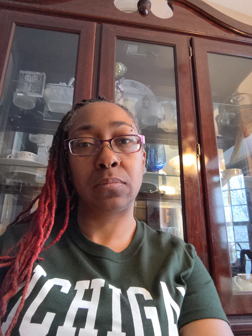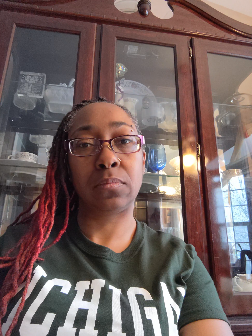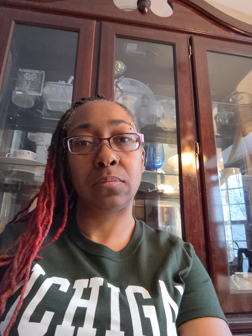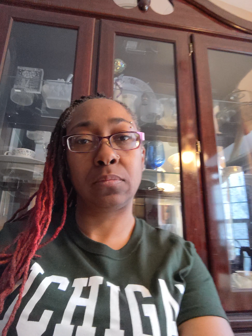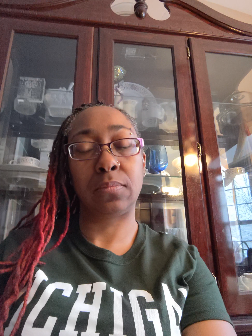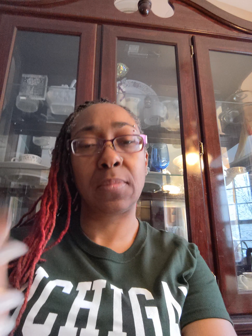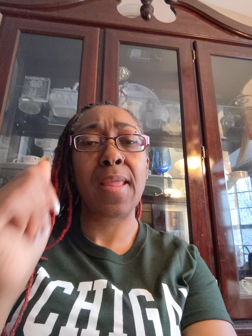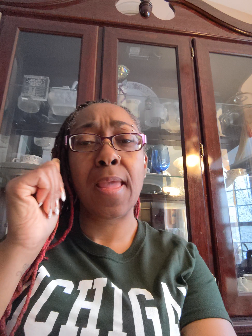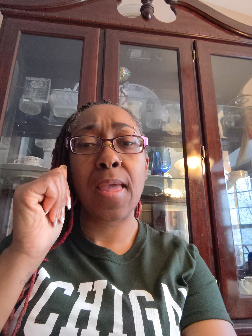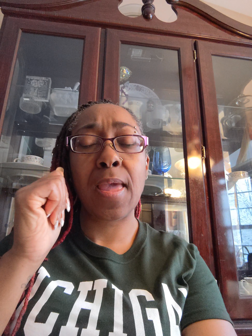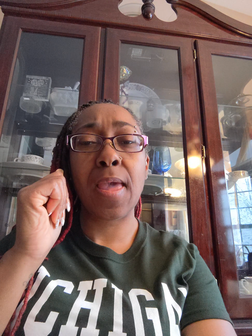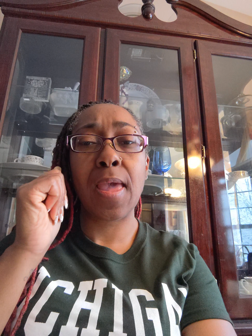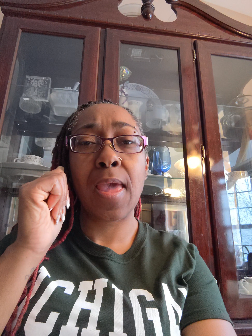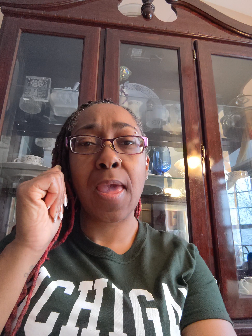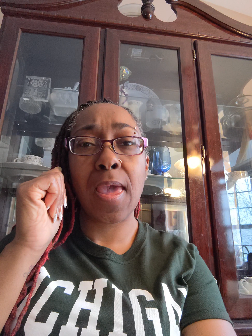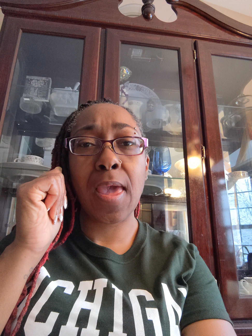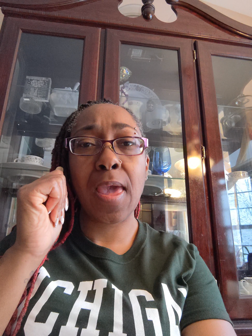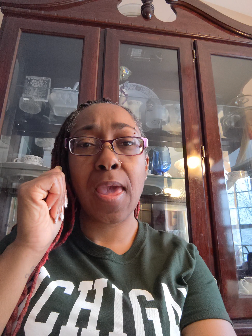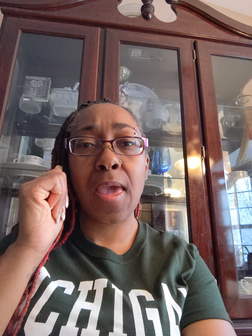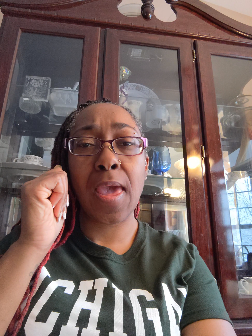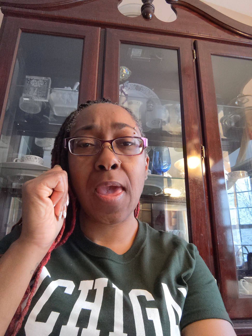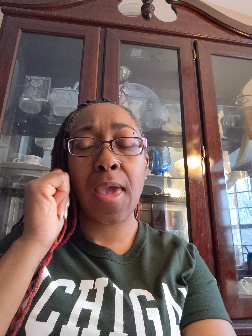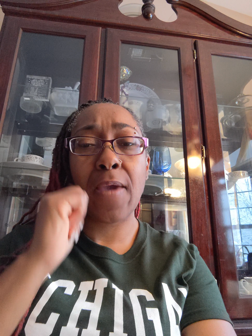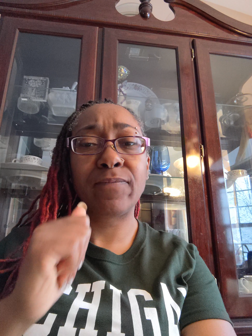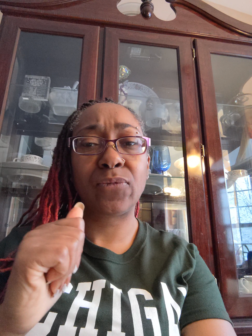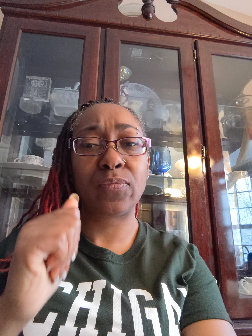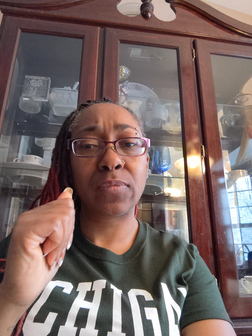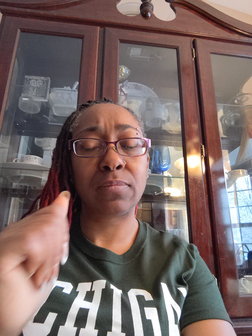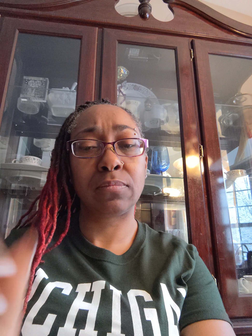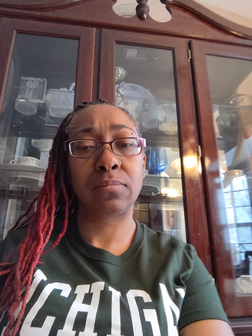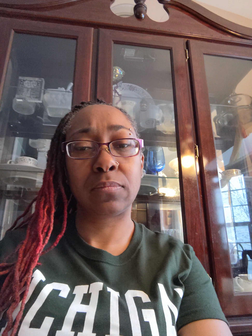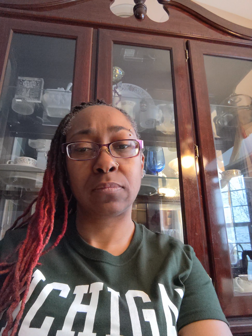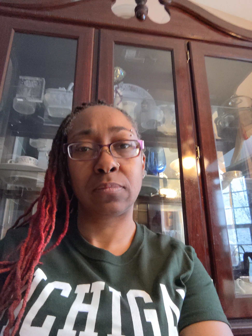every